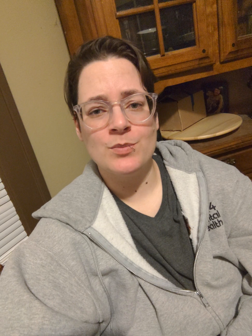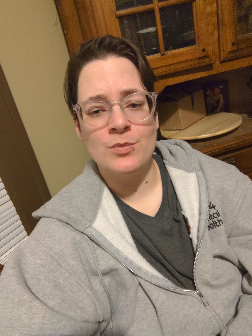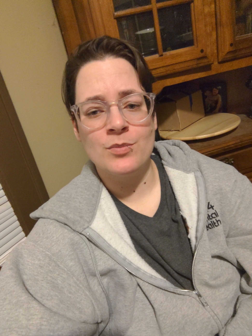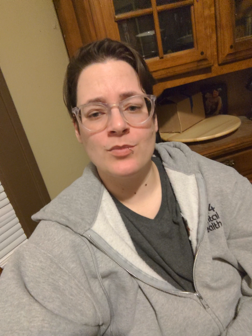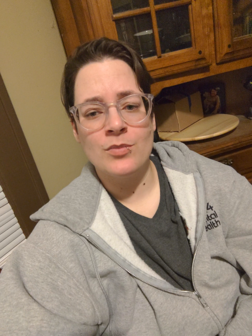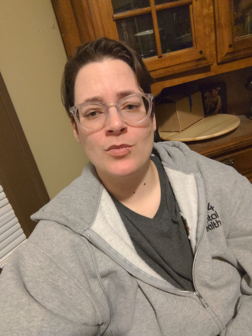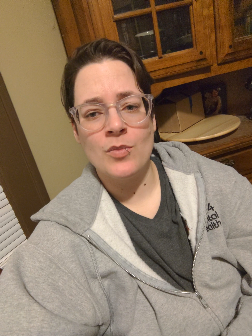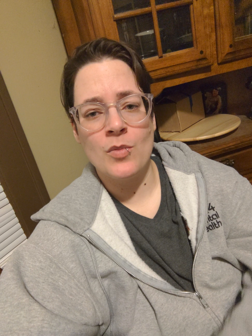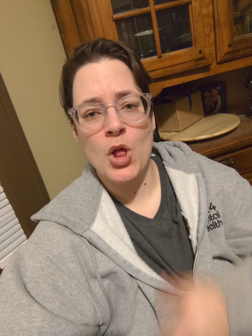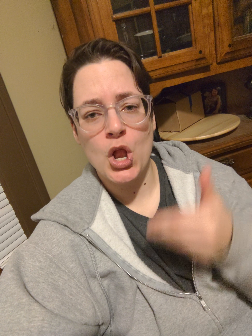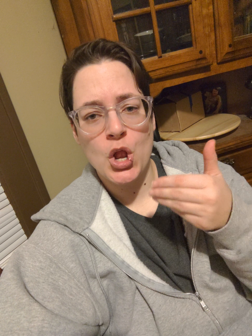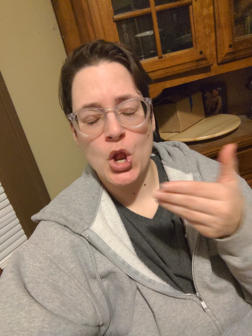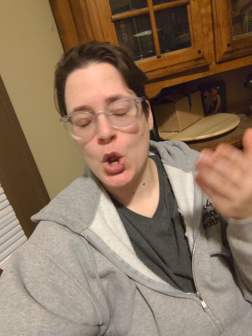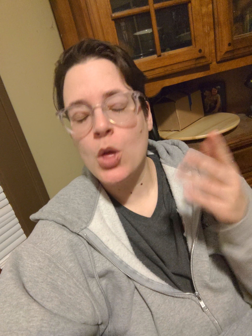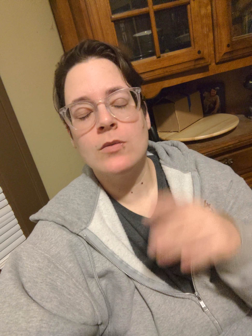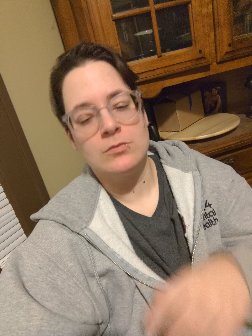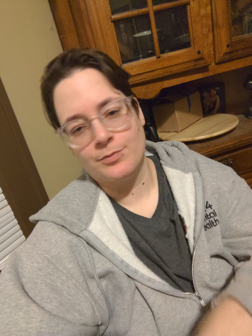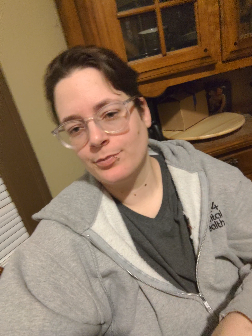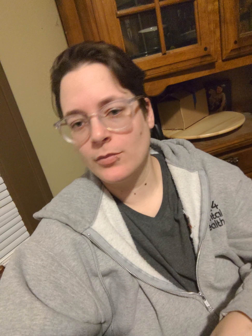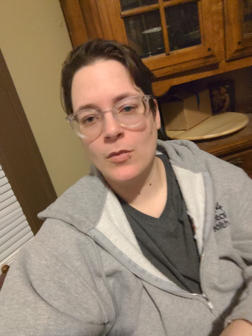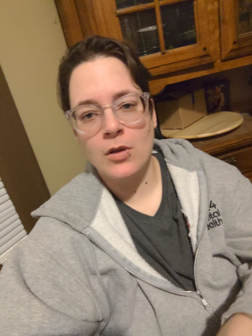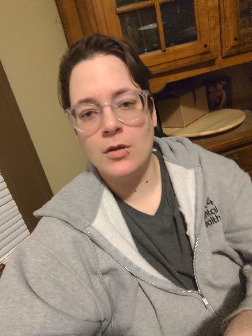close